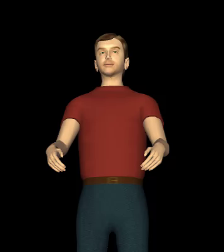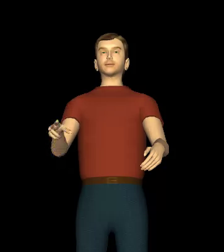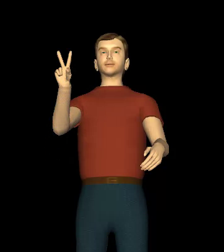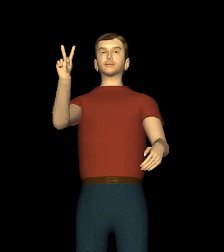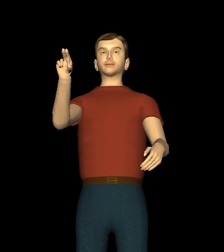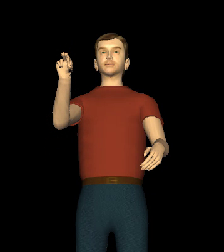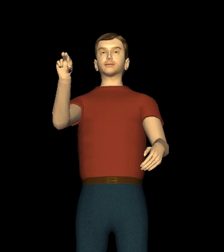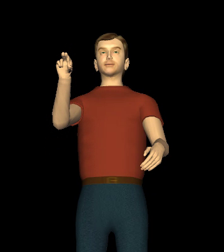30